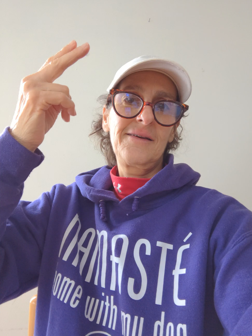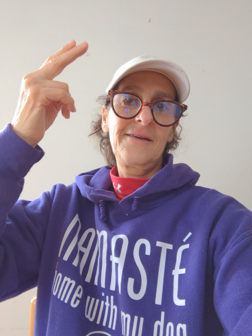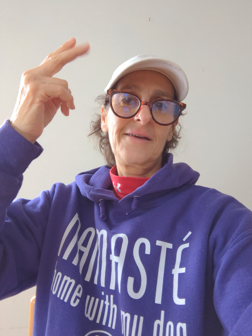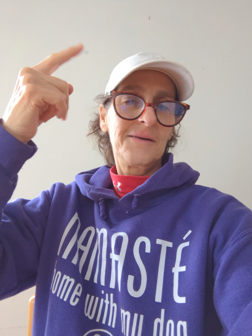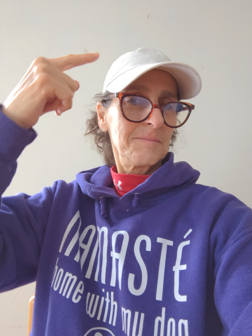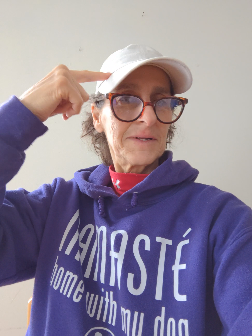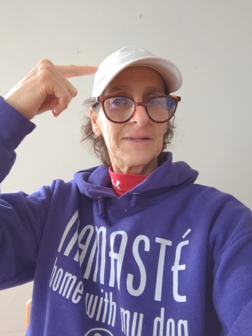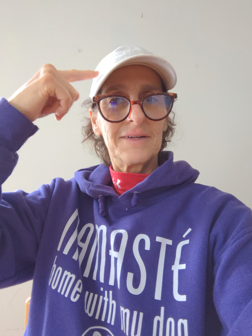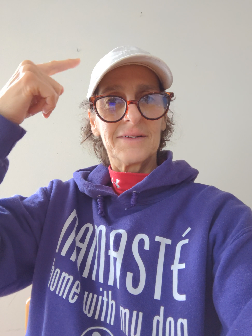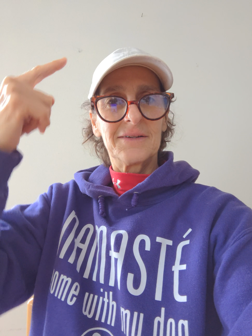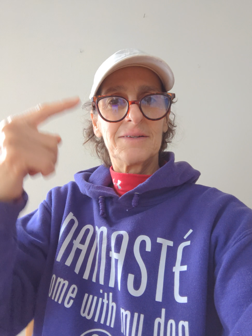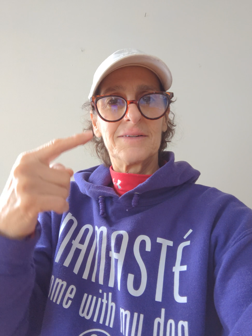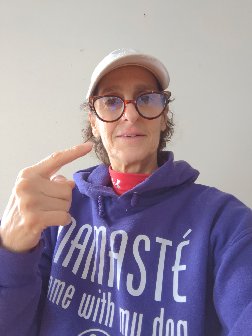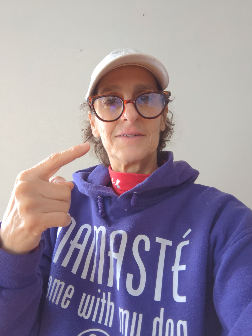penny